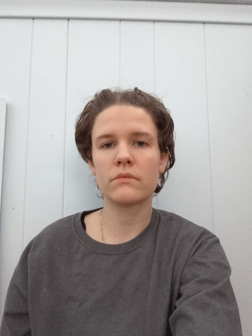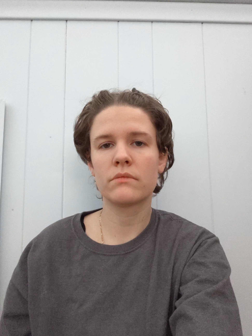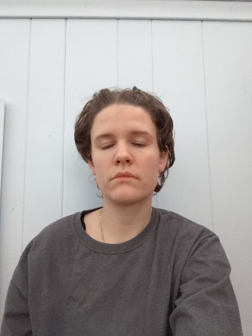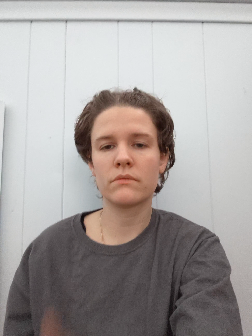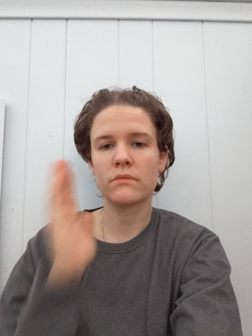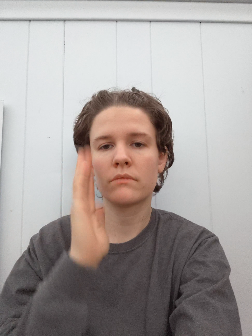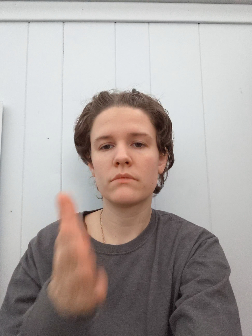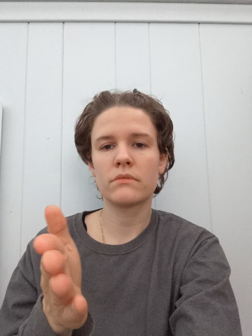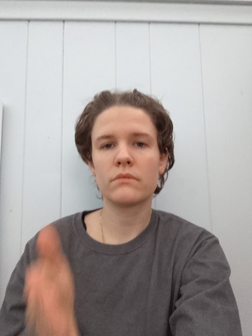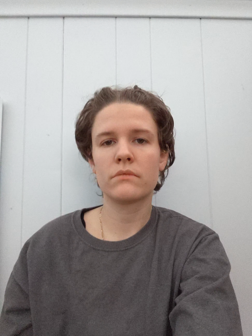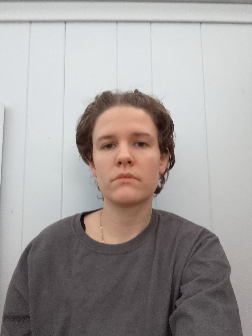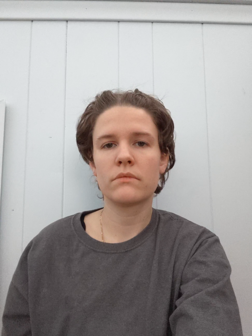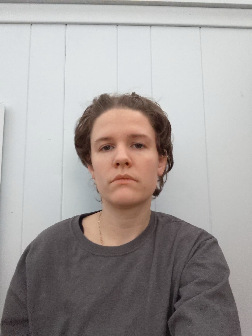will